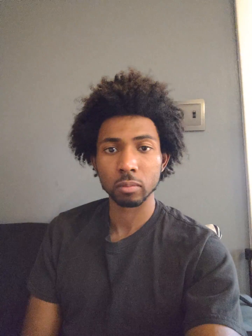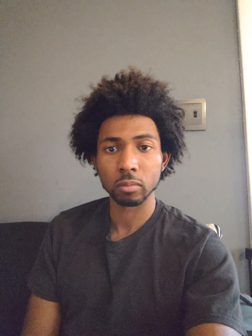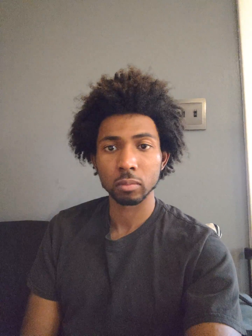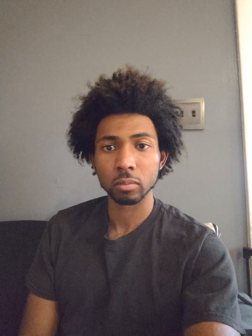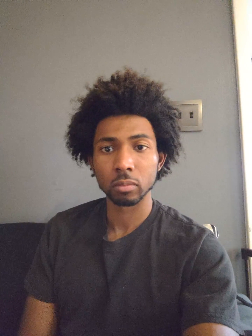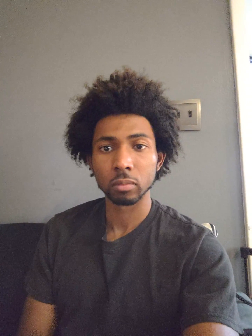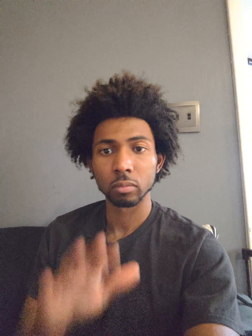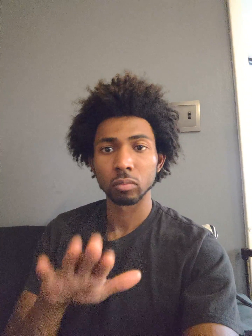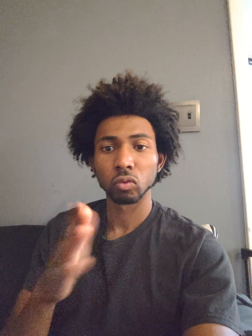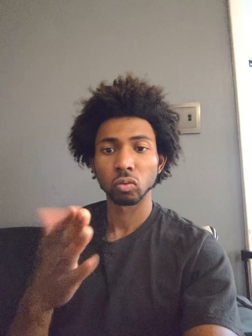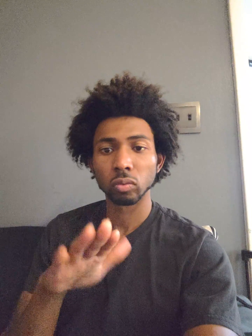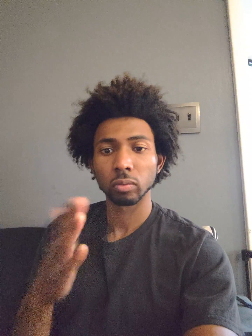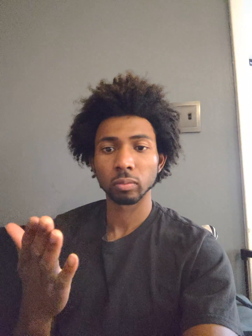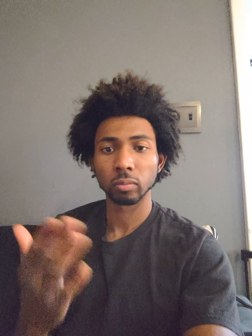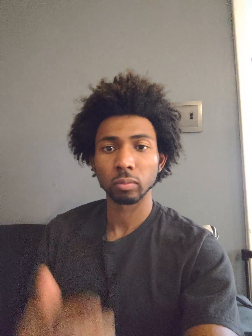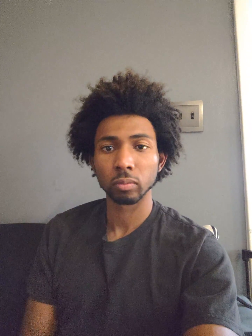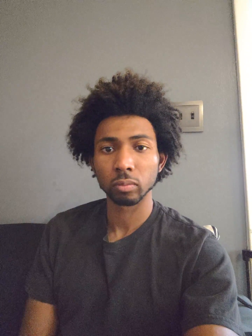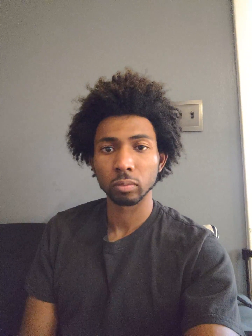kitchen